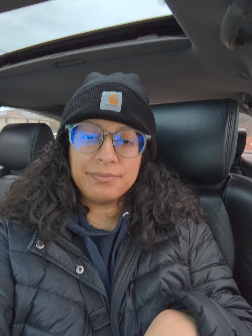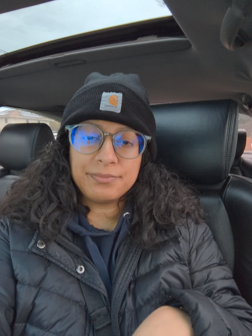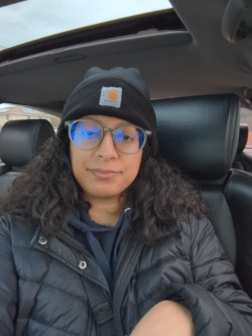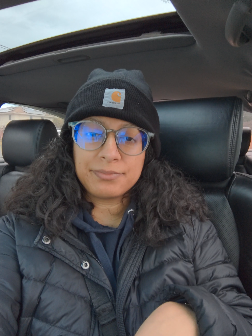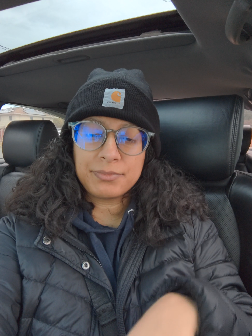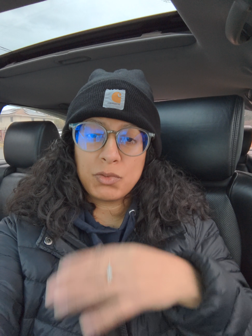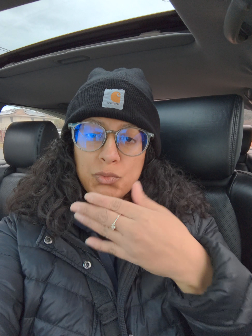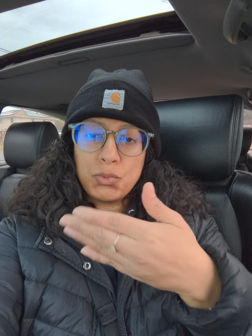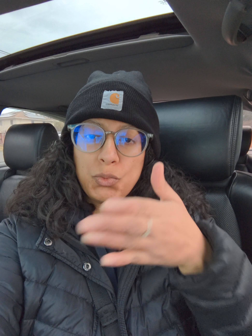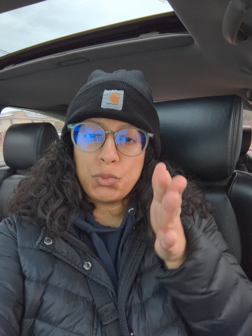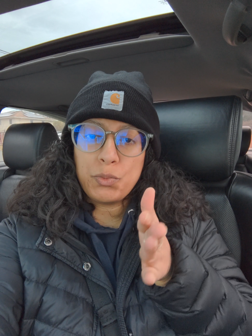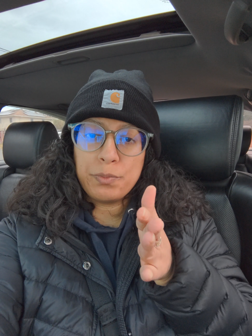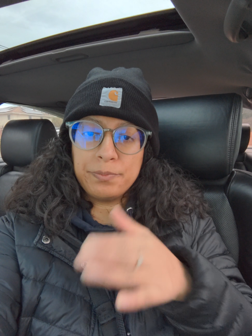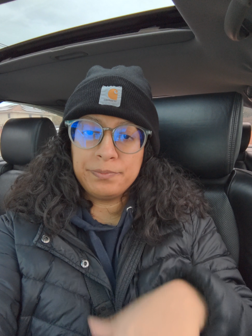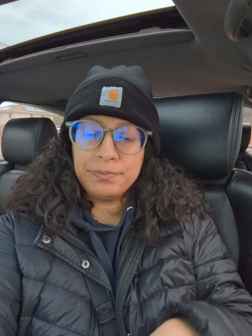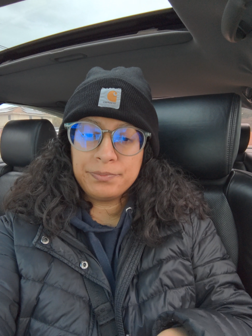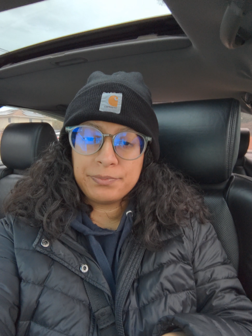room